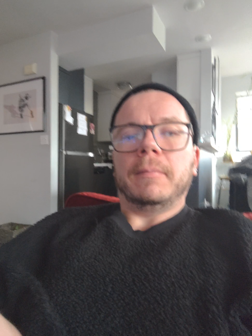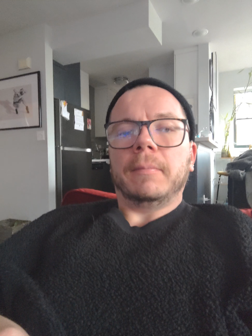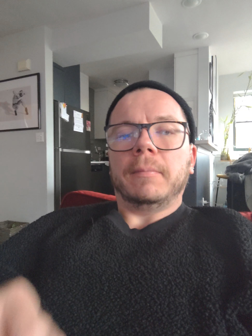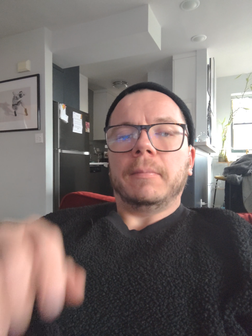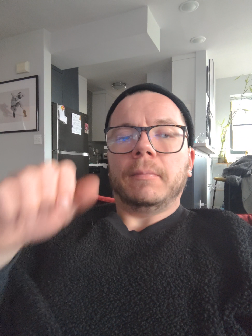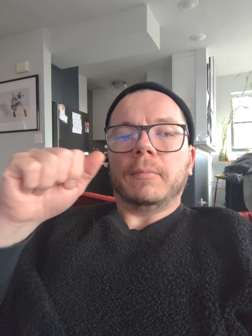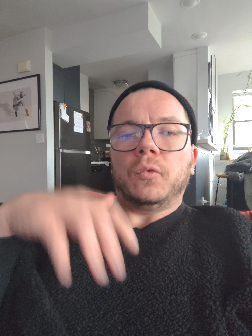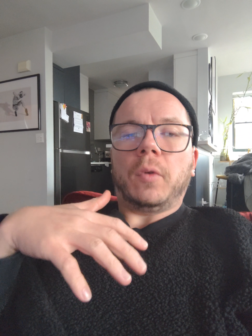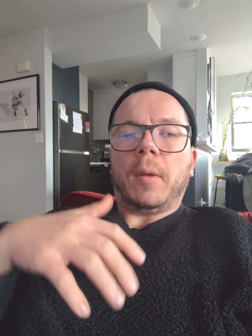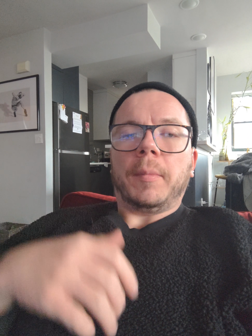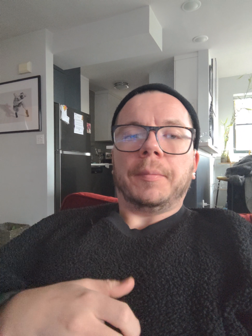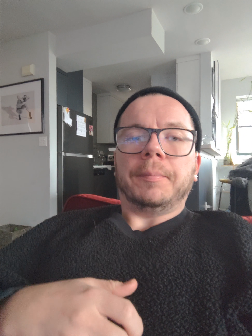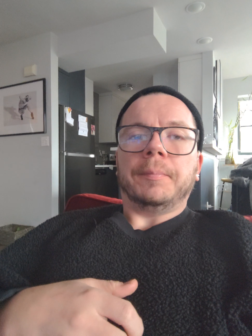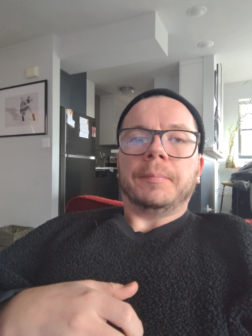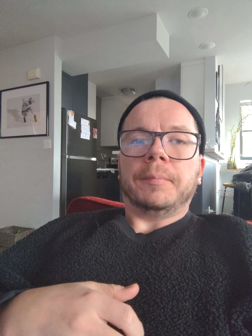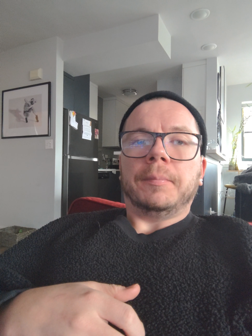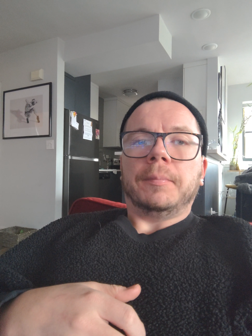drop